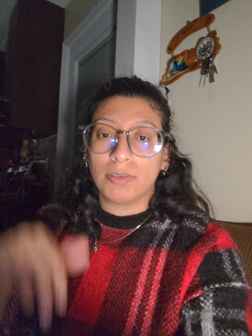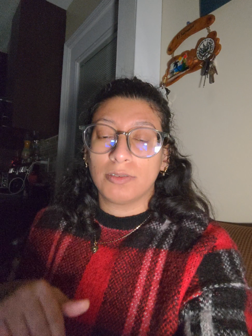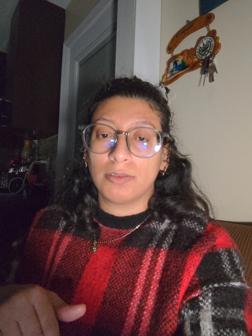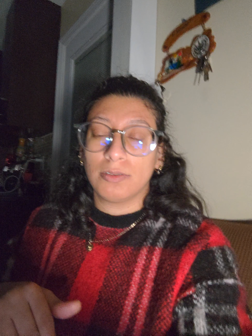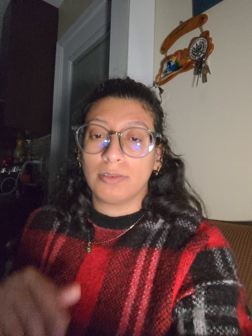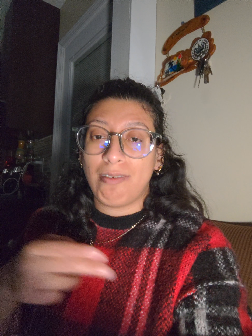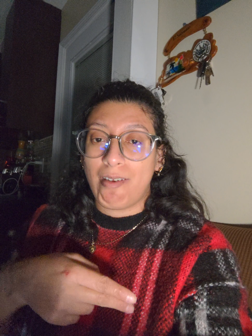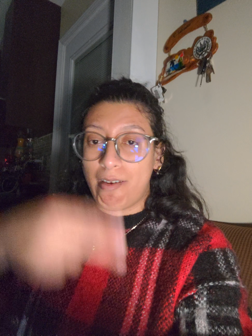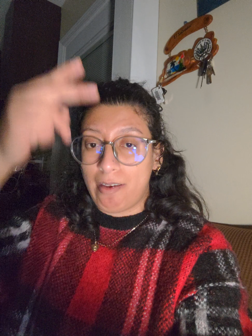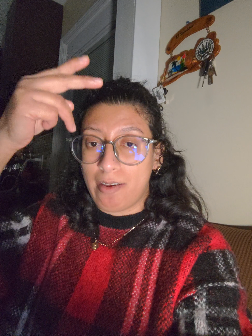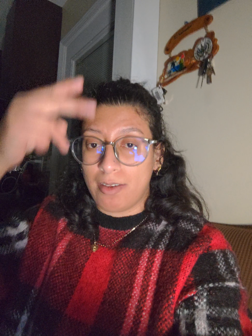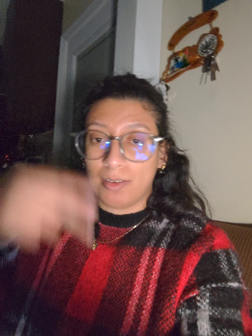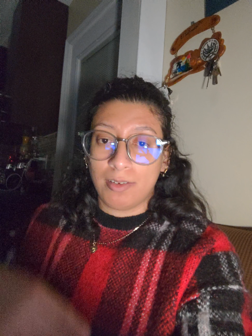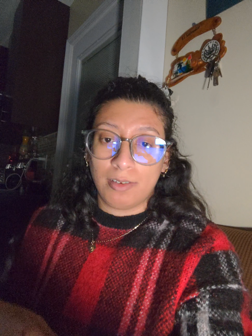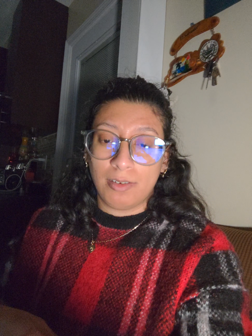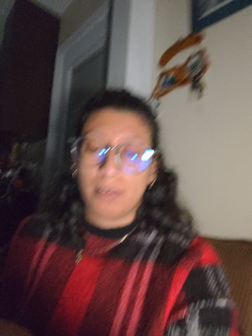high